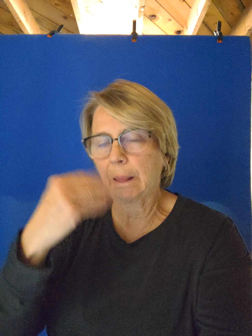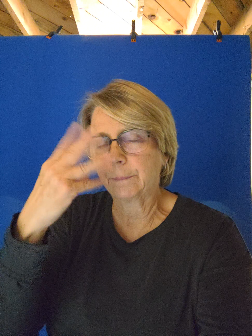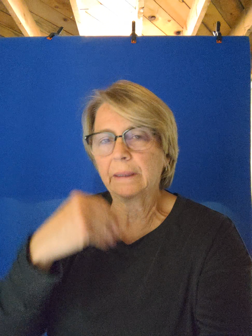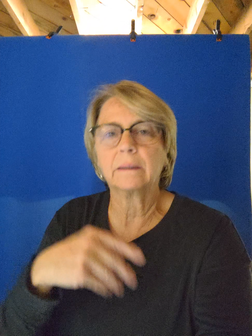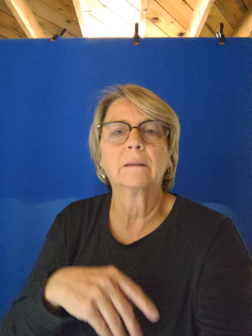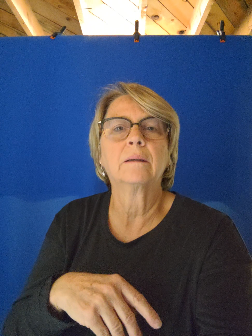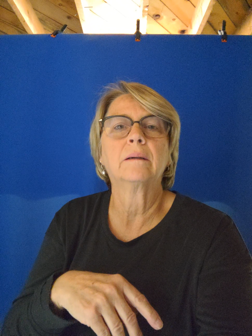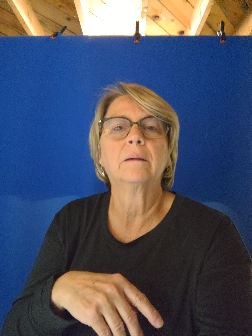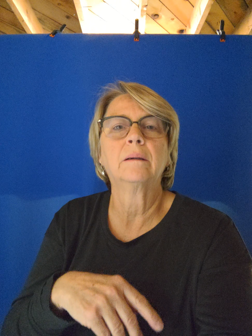sleepy